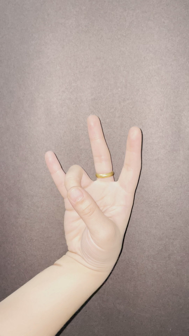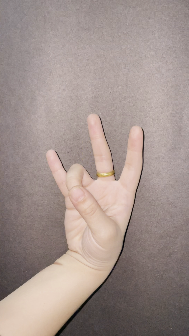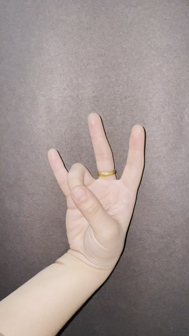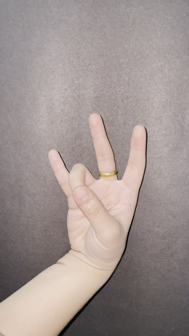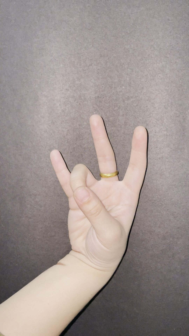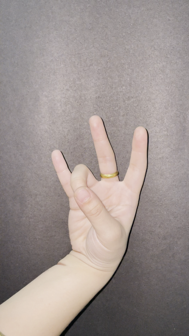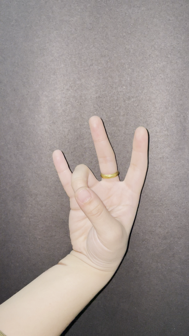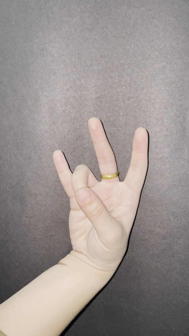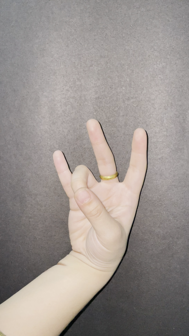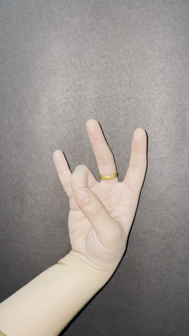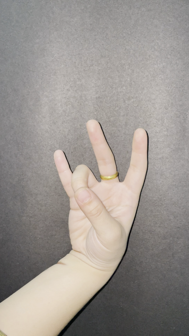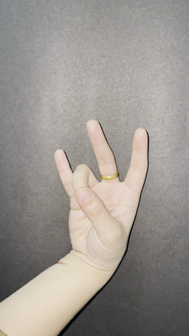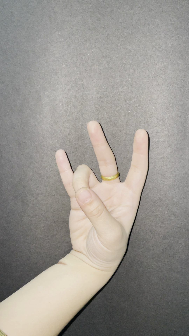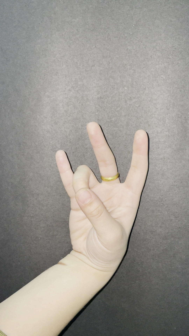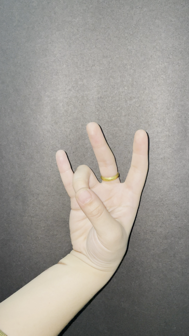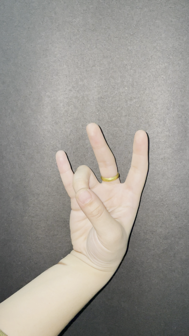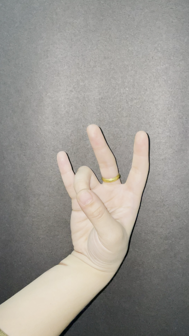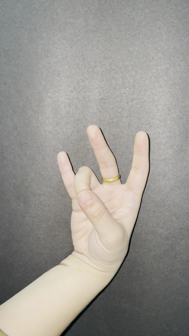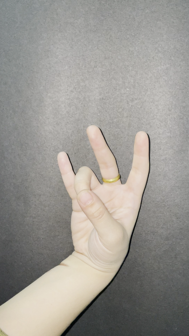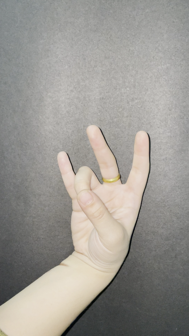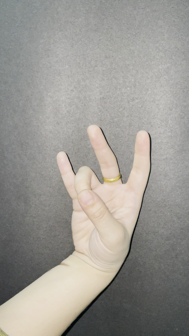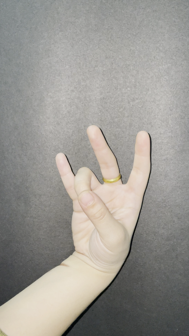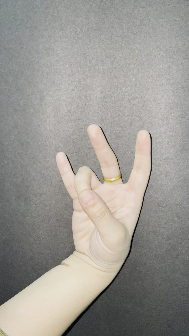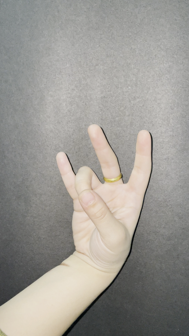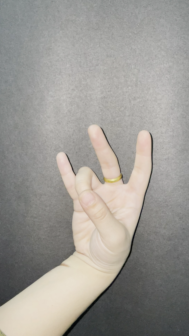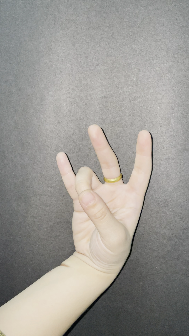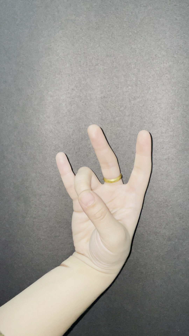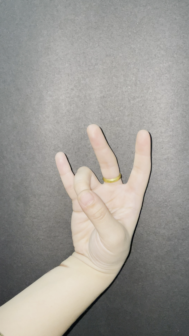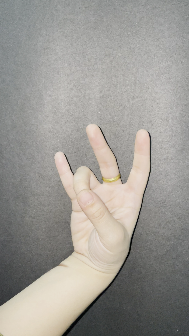श